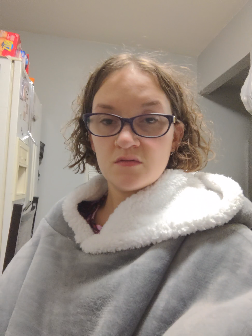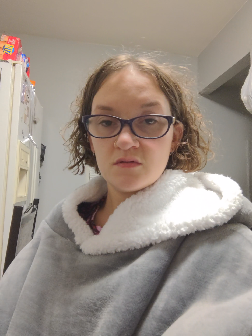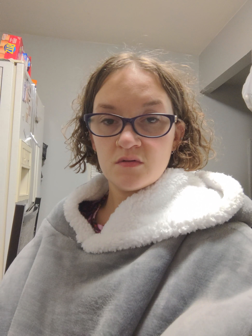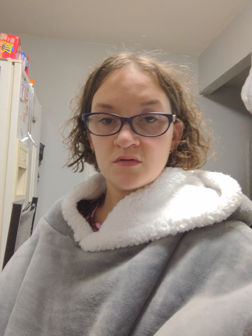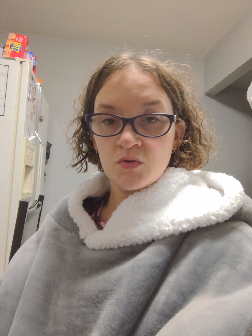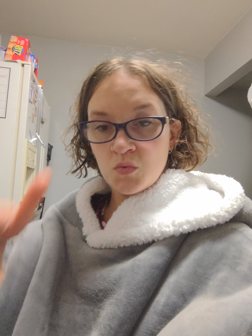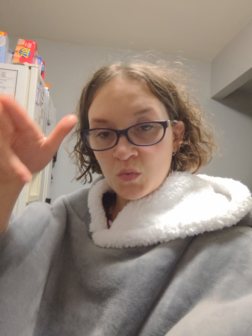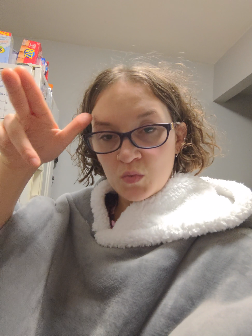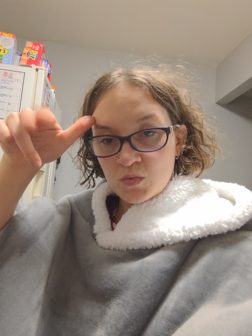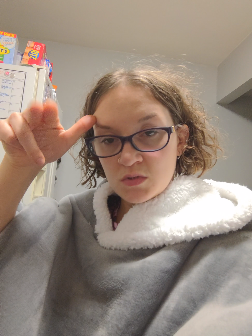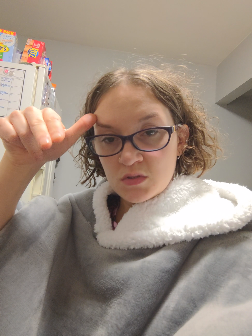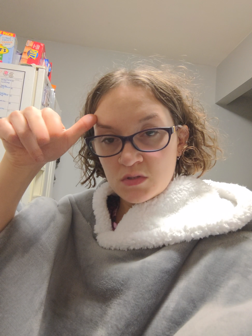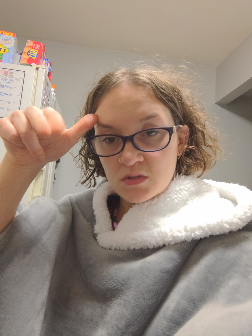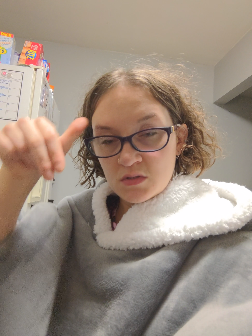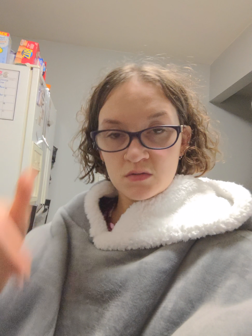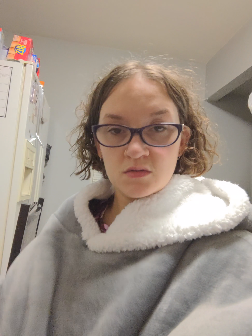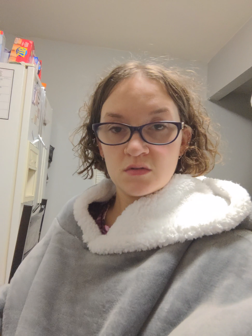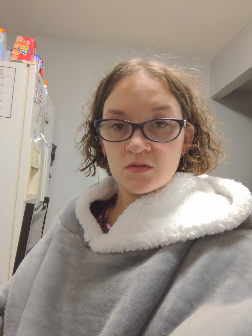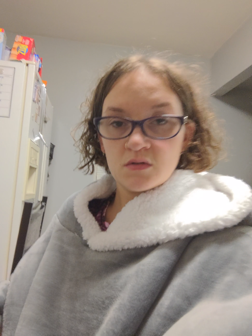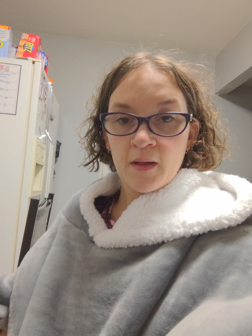horse